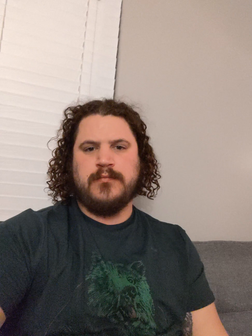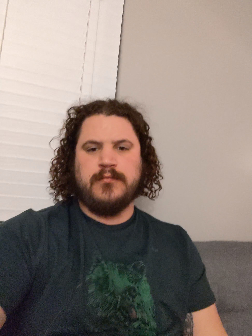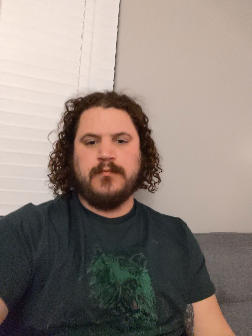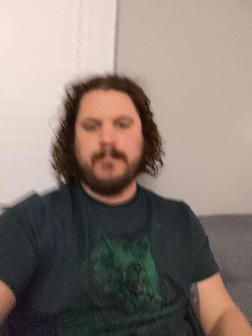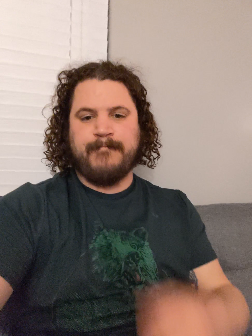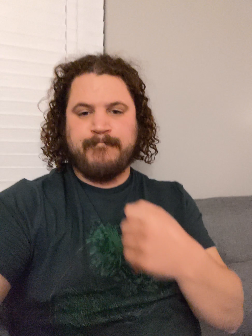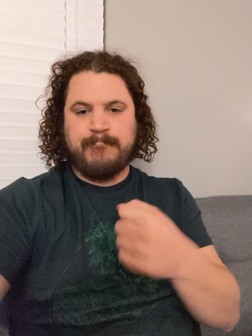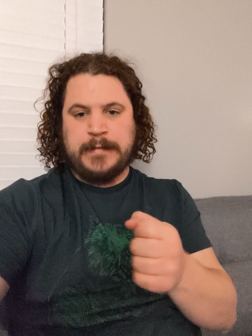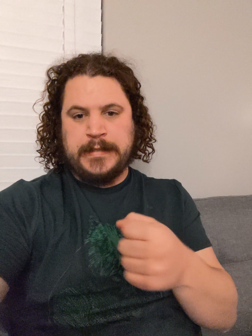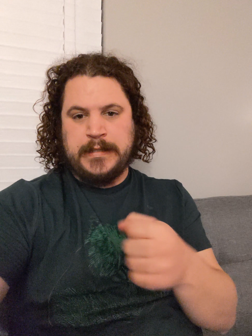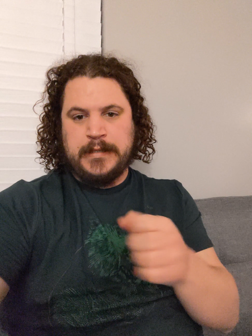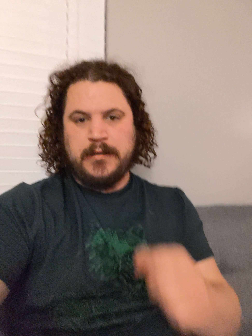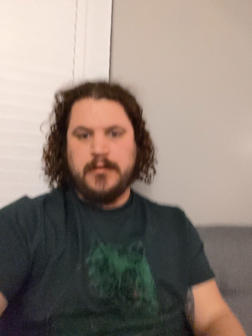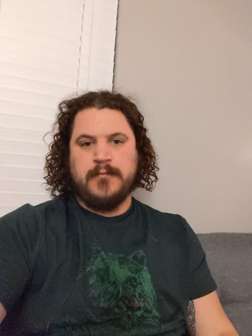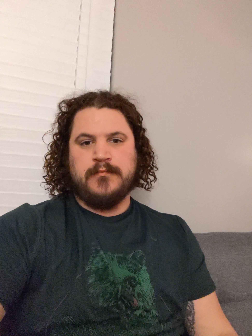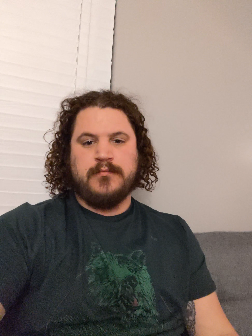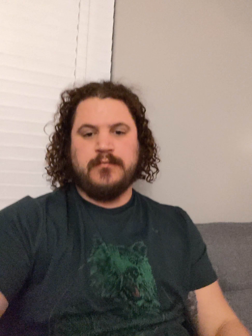make